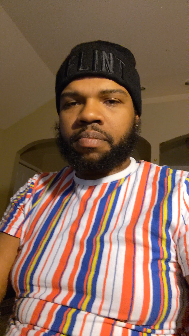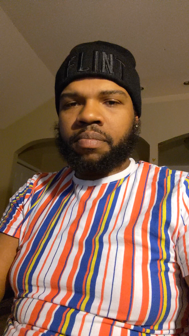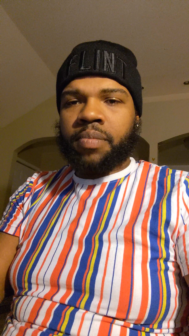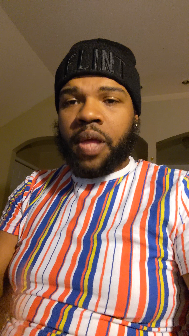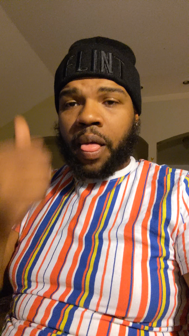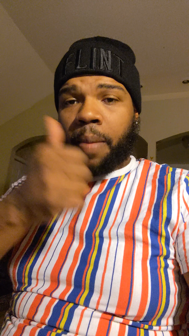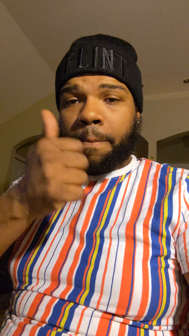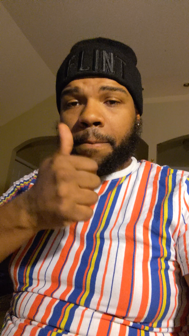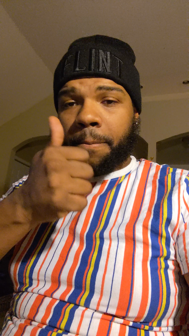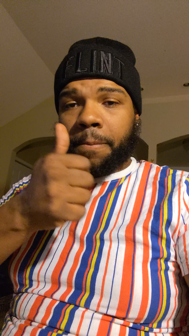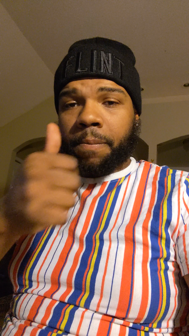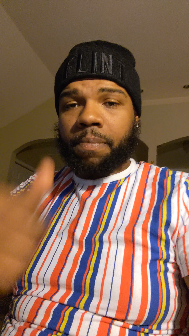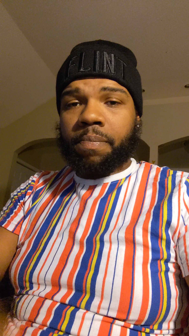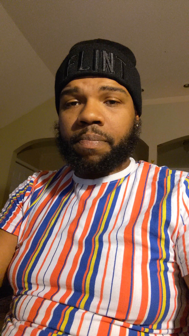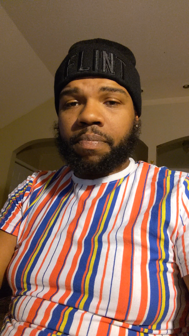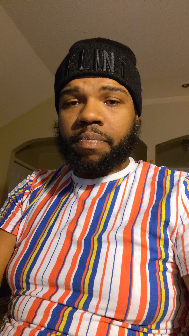help